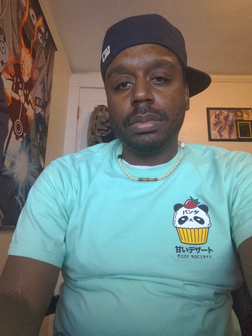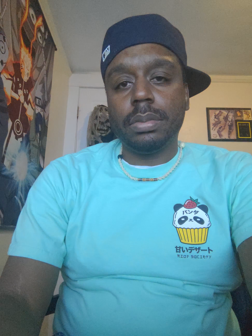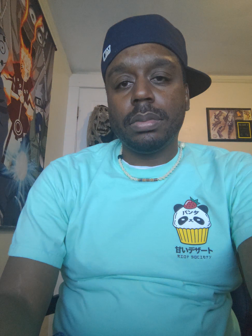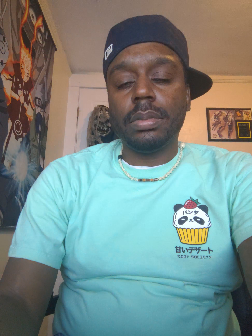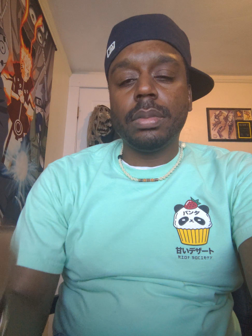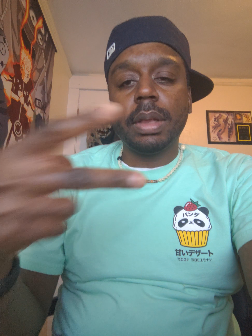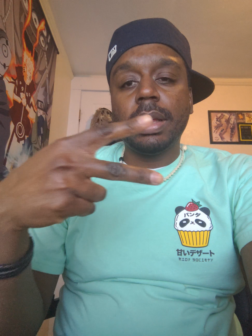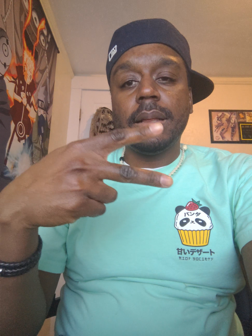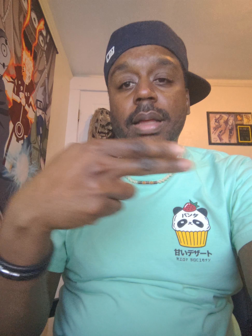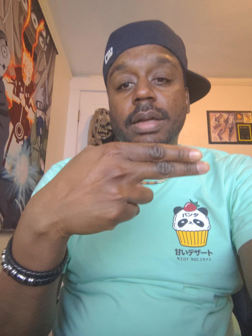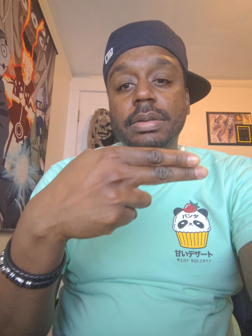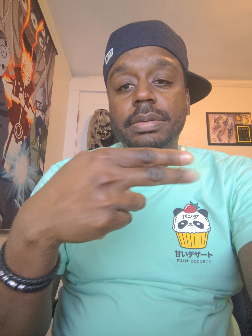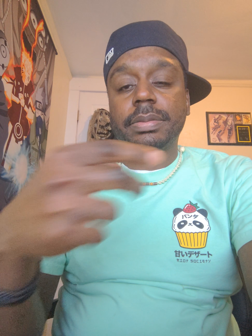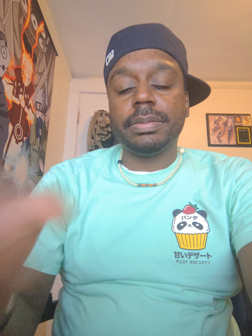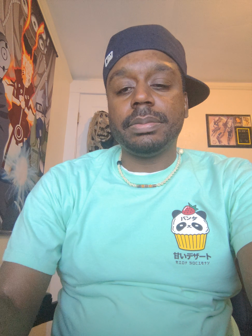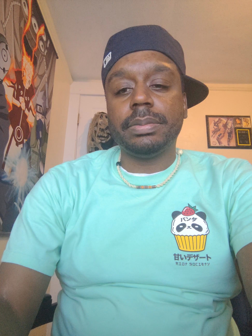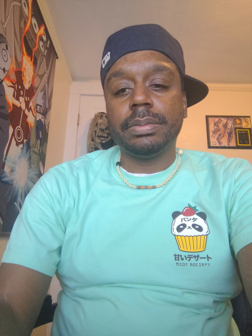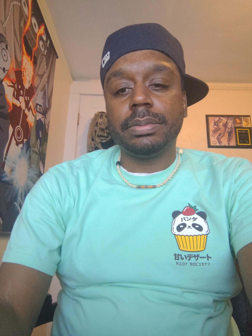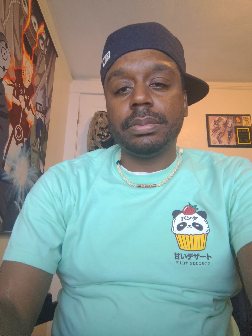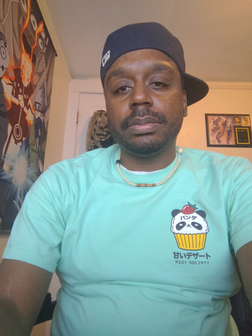cut